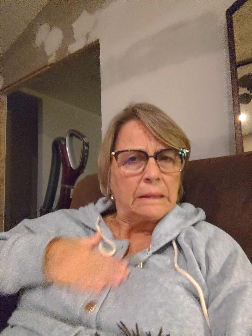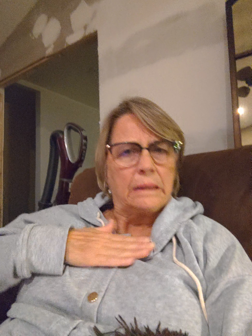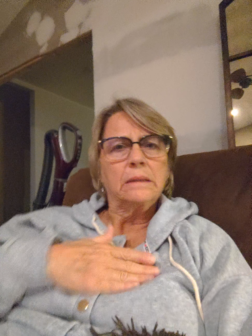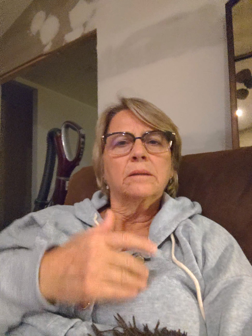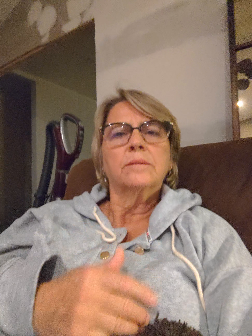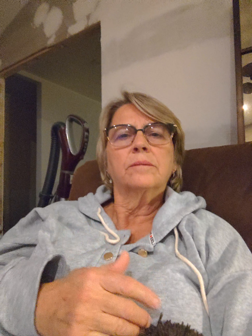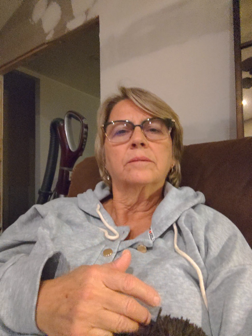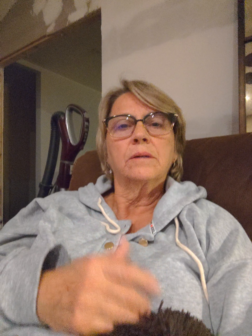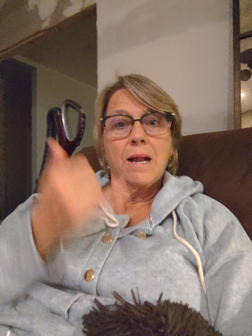please